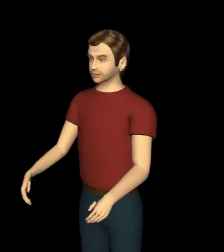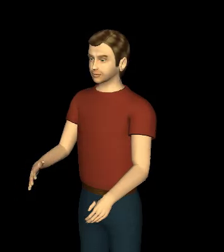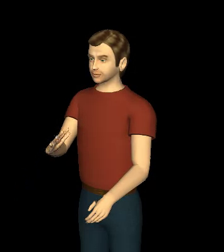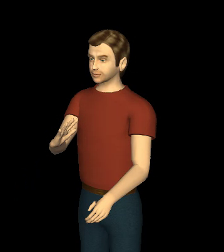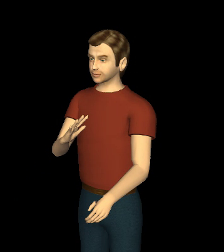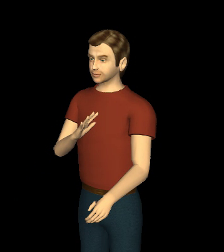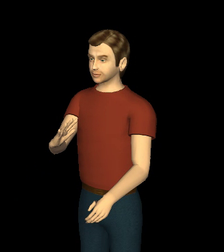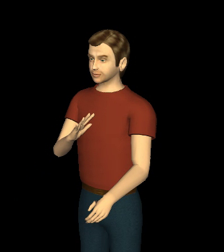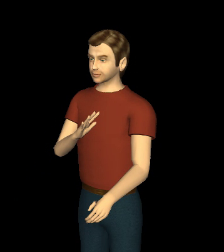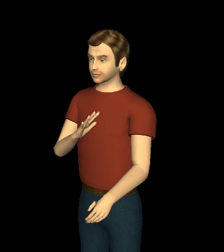يمتلك